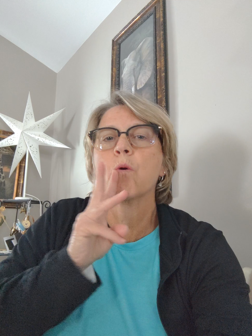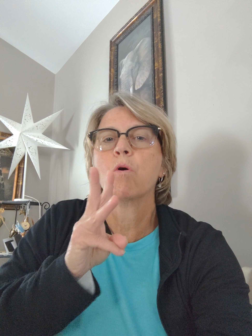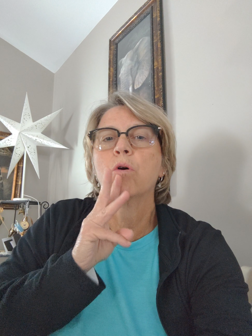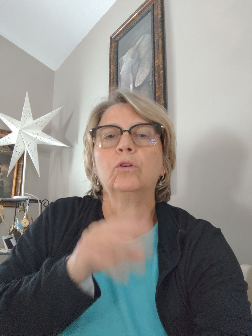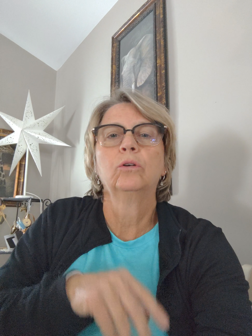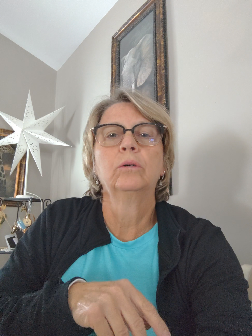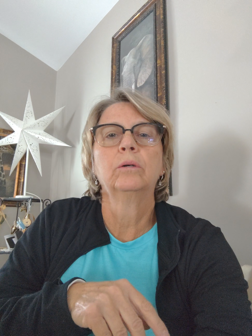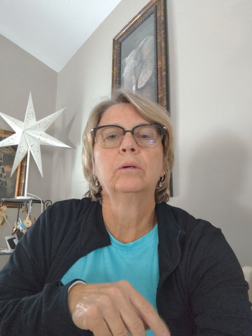water